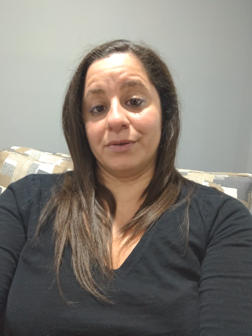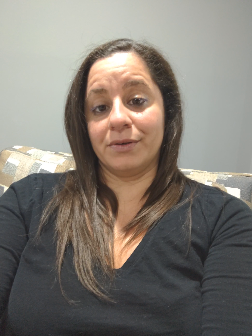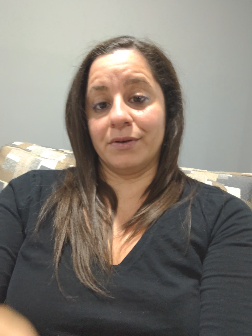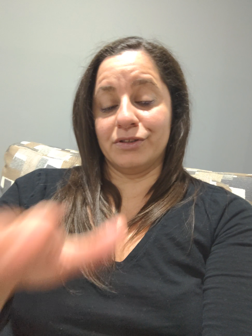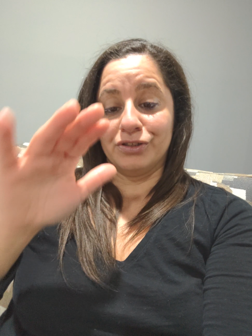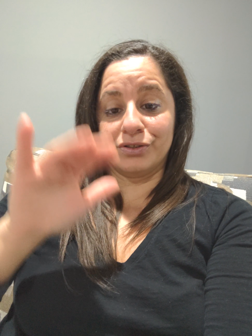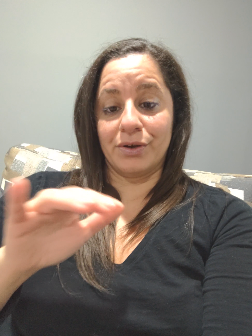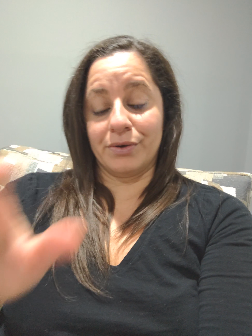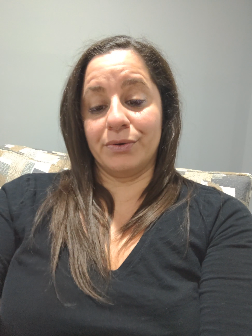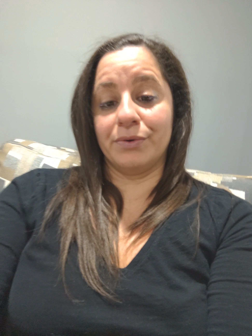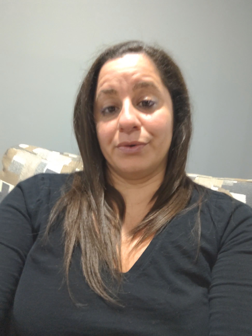child